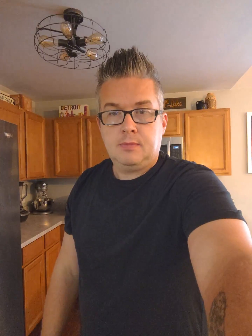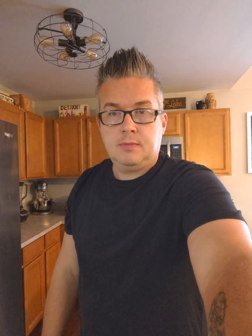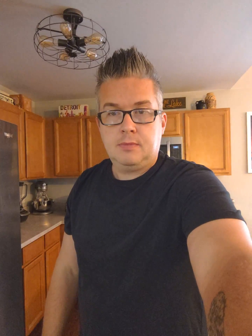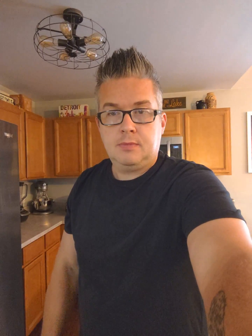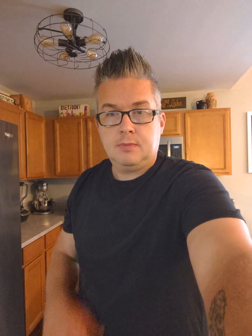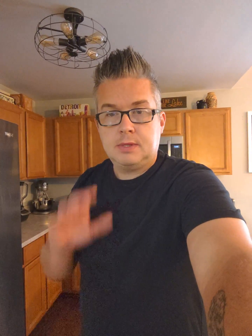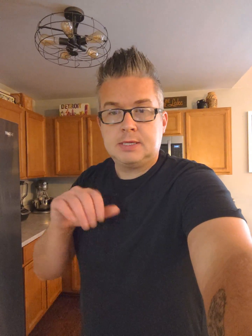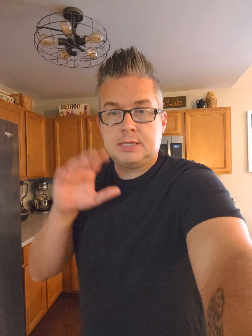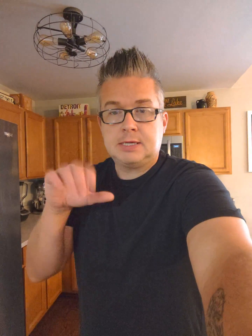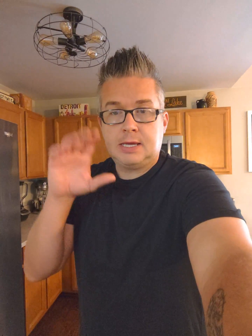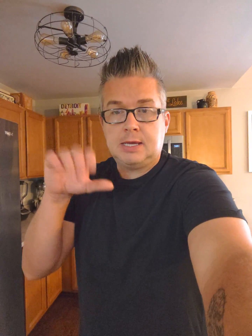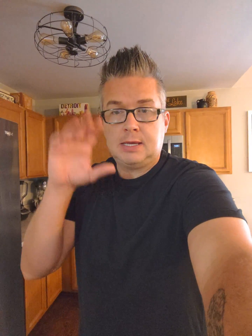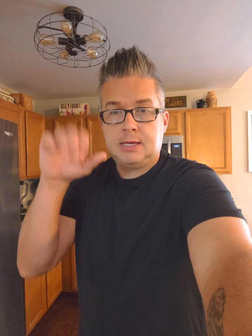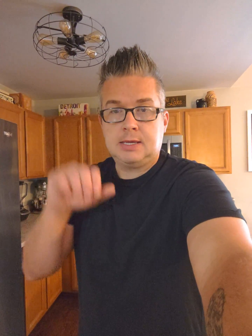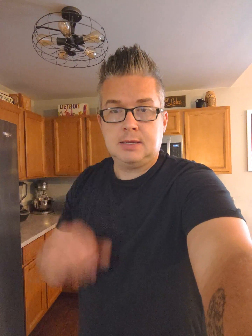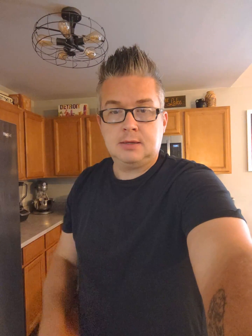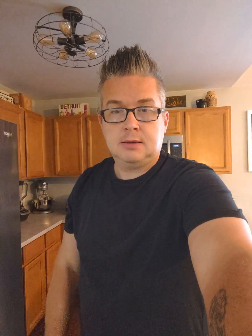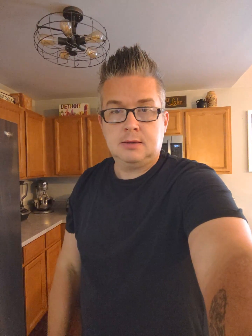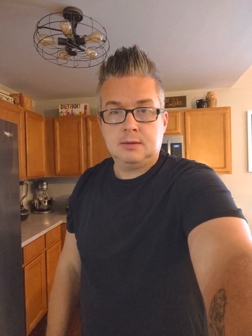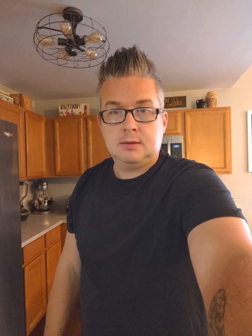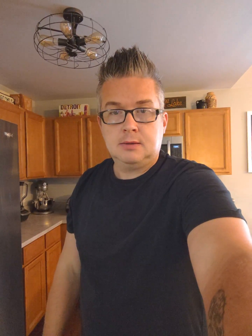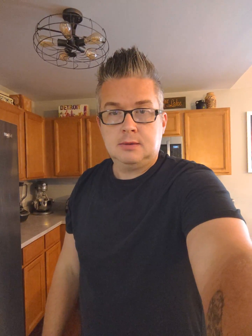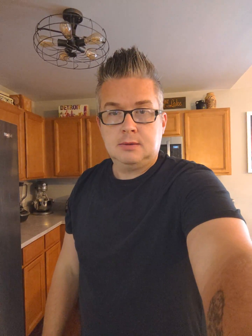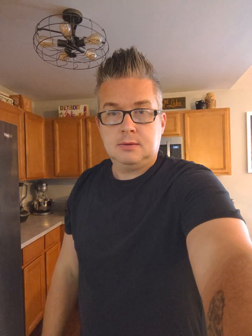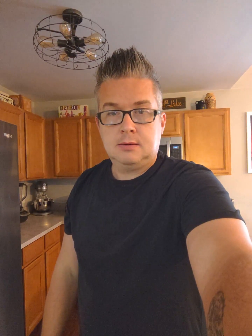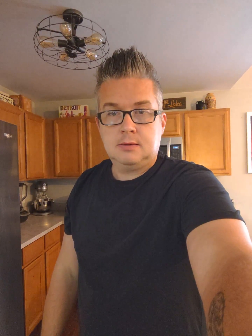climb